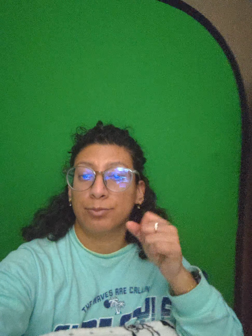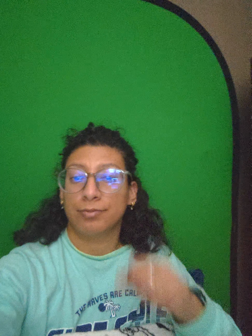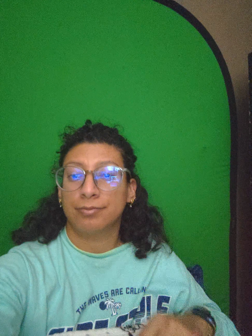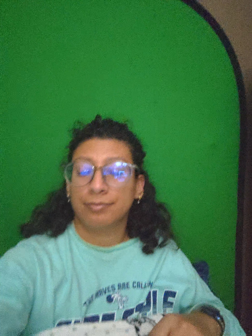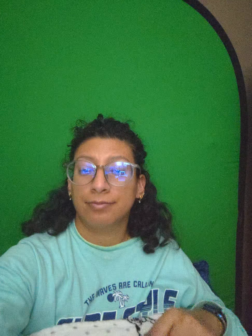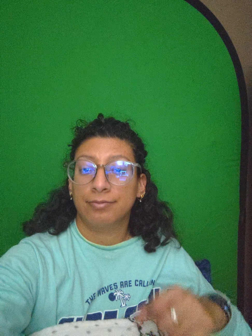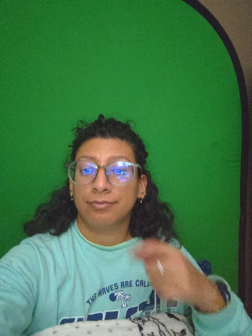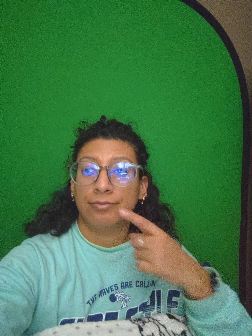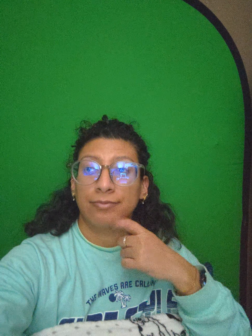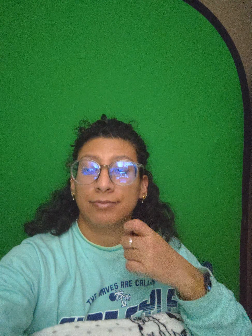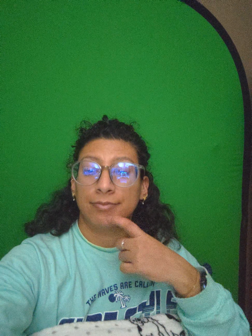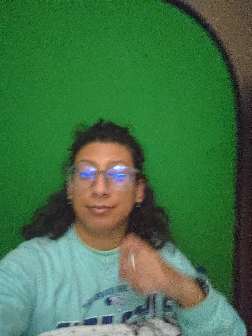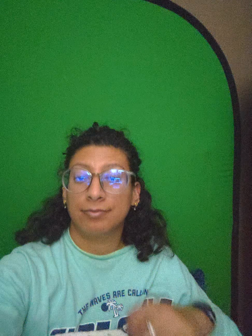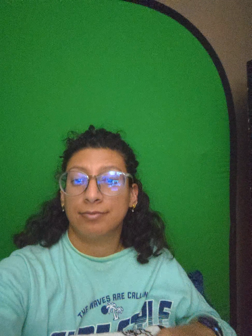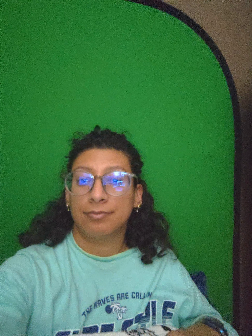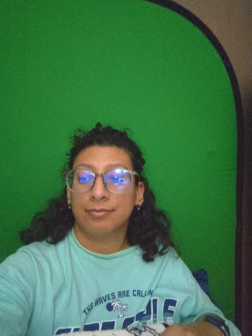red